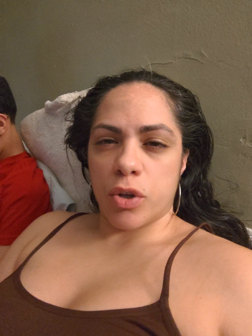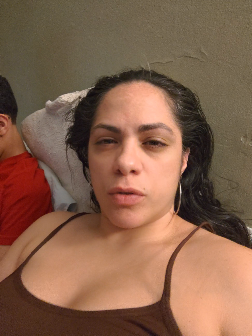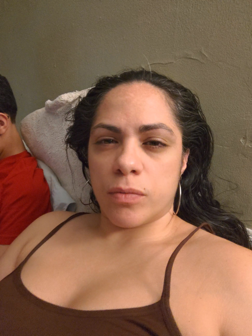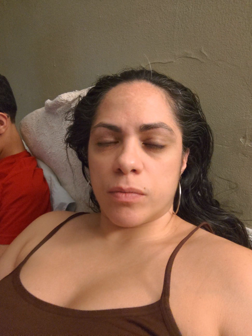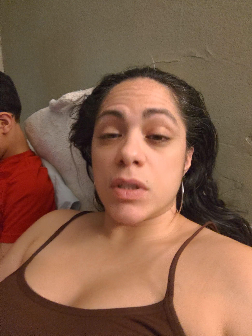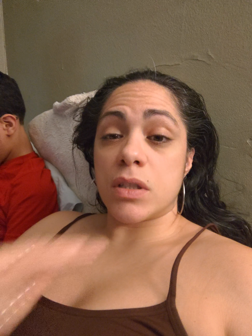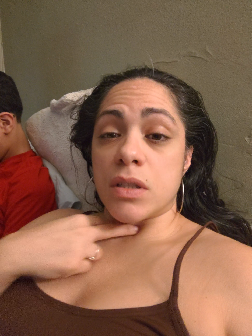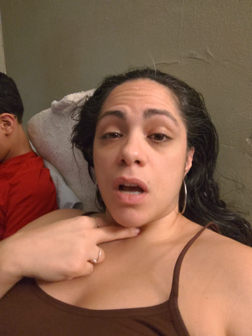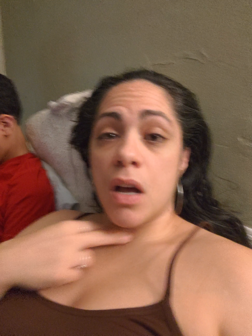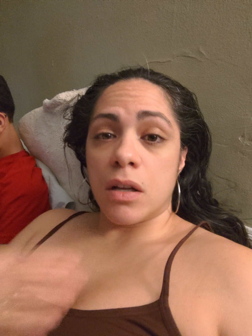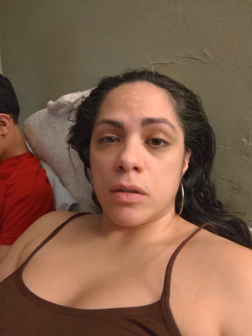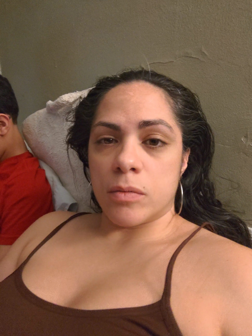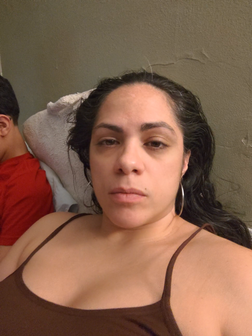stuck